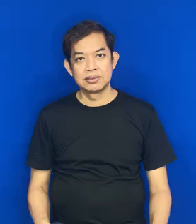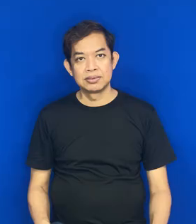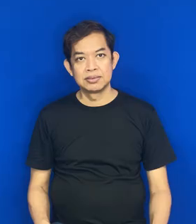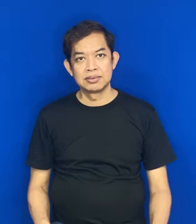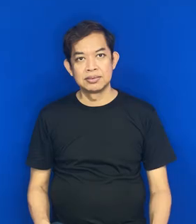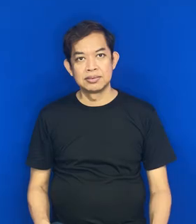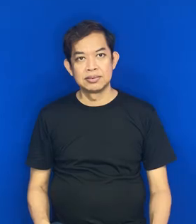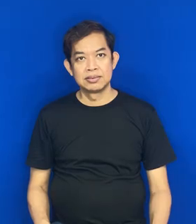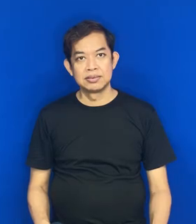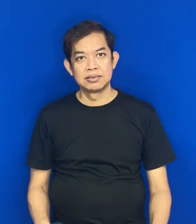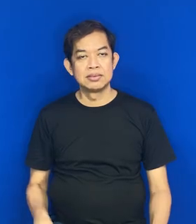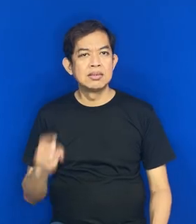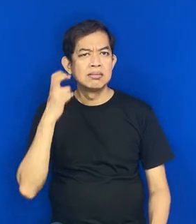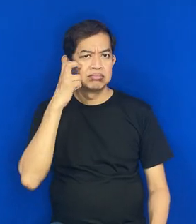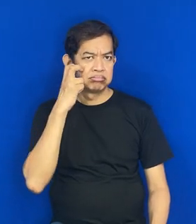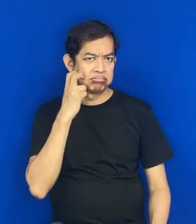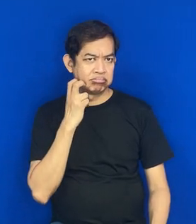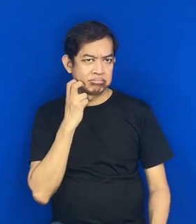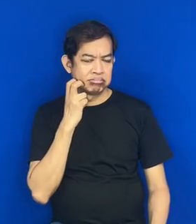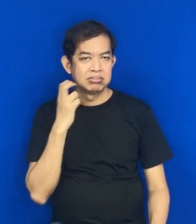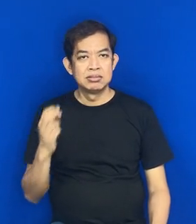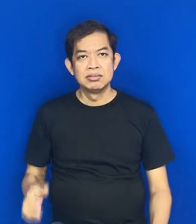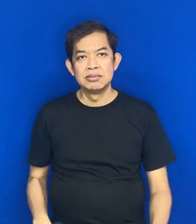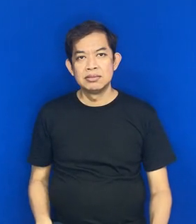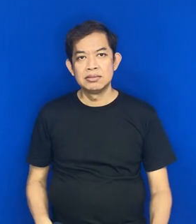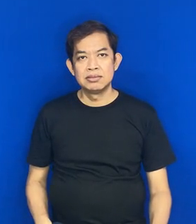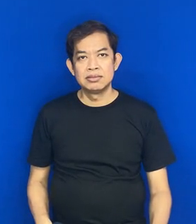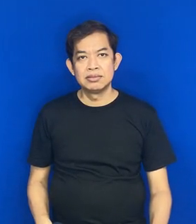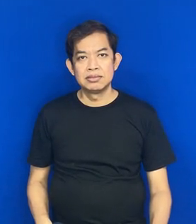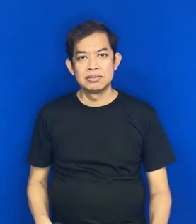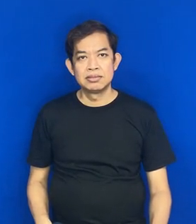wine